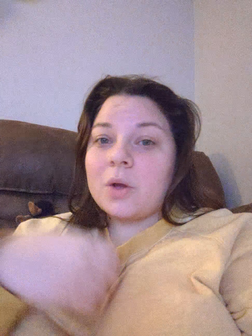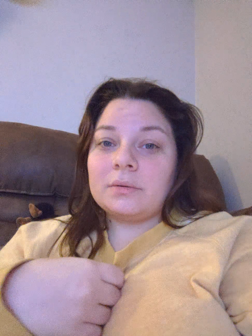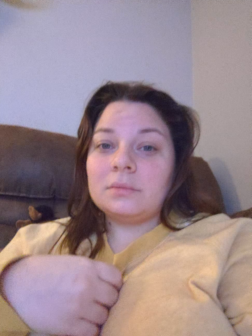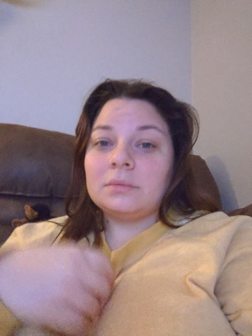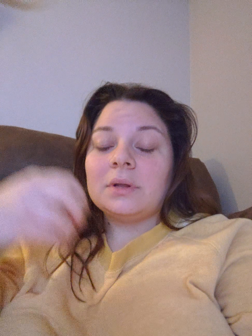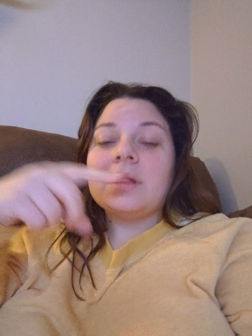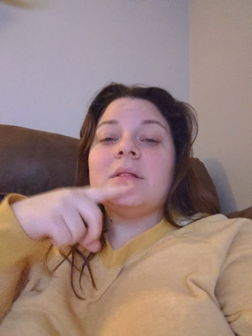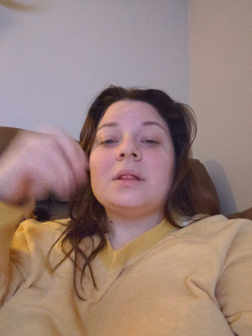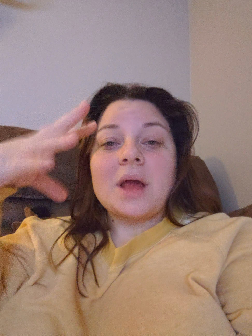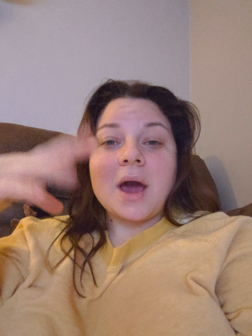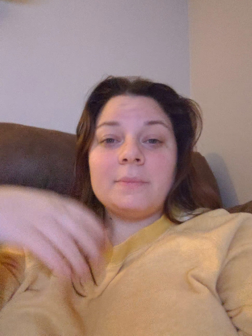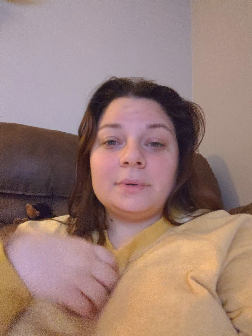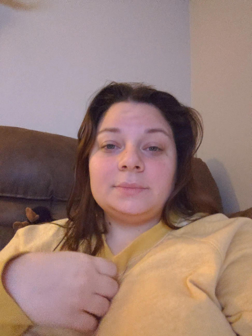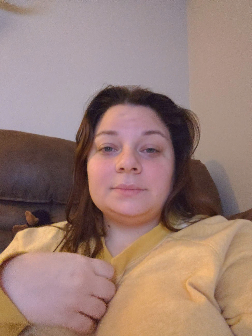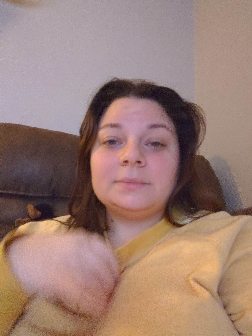lamp